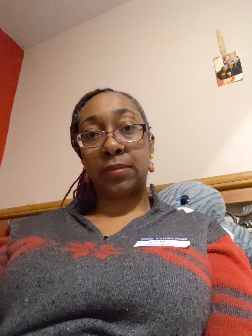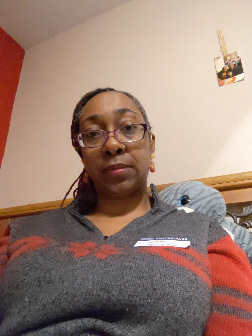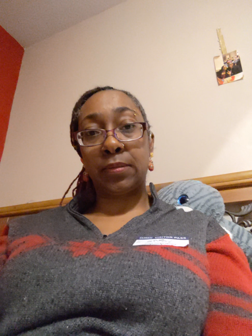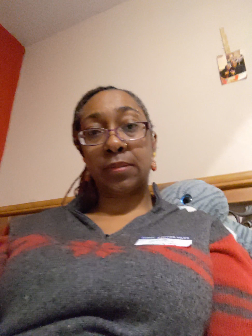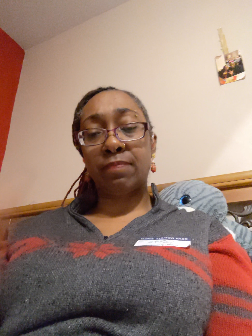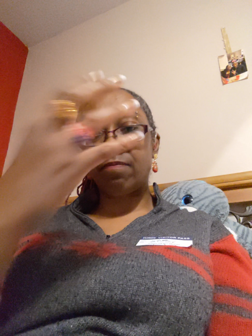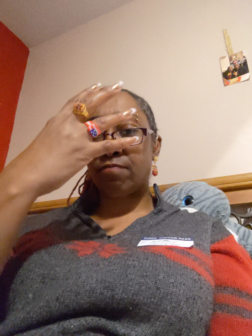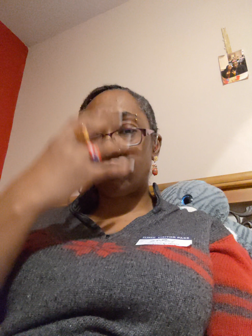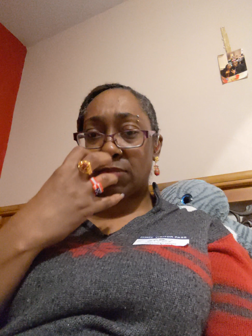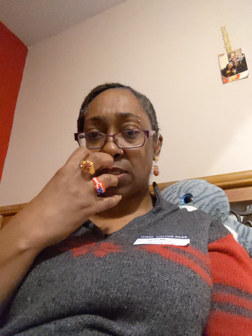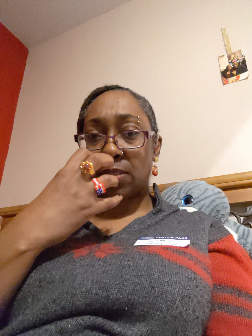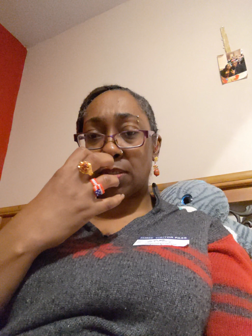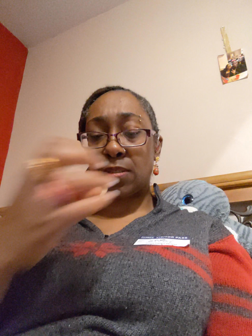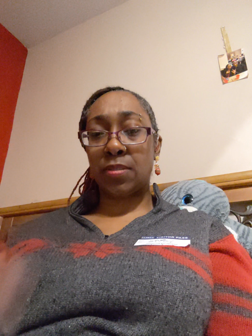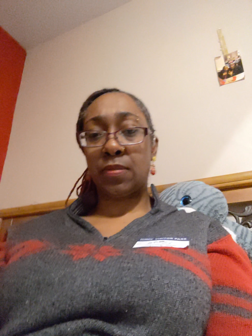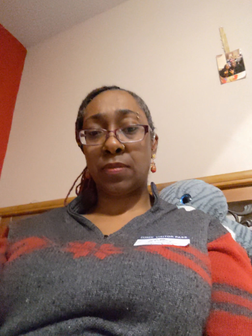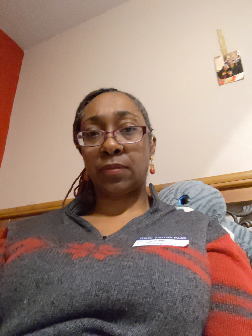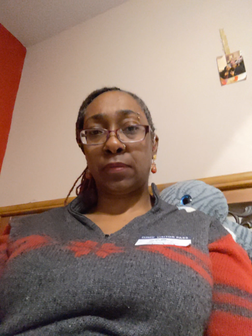mad